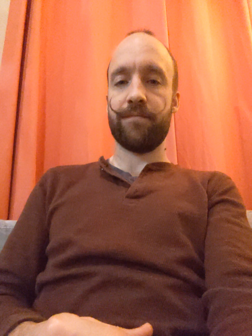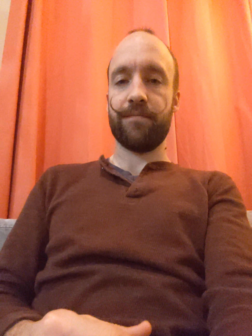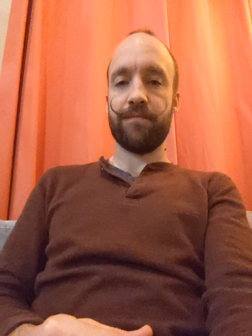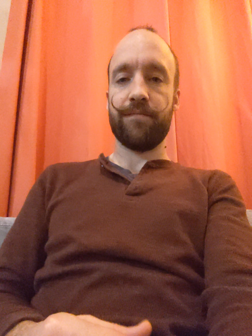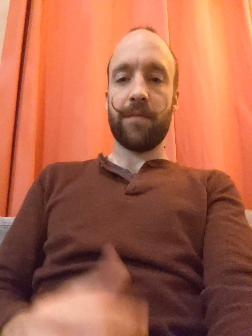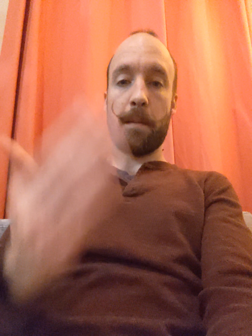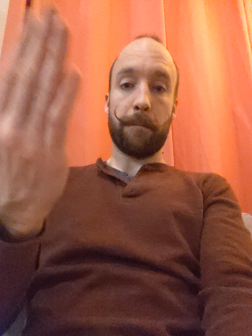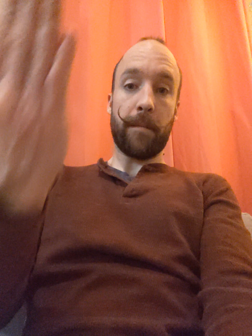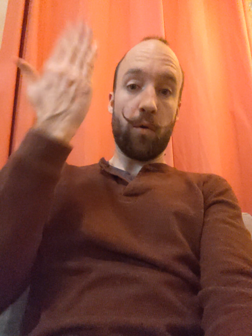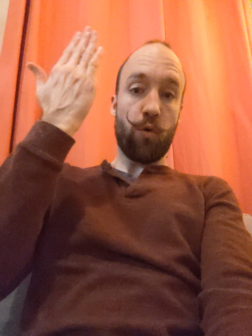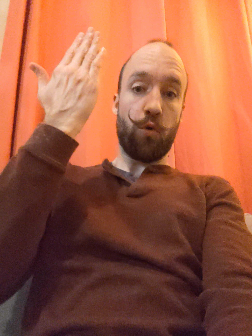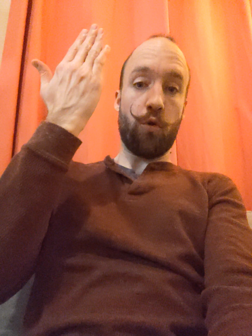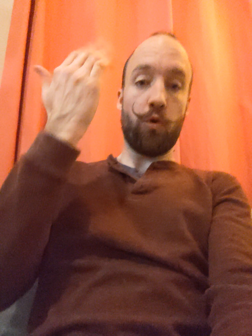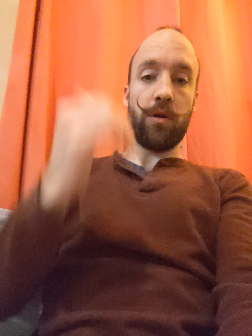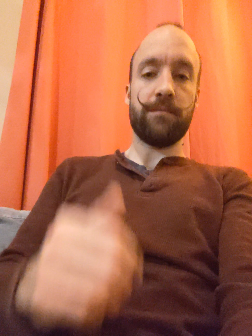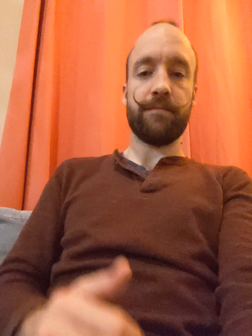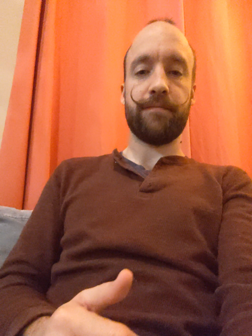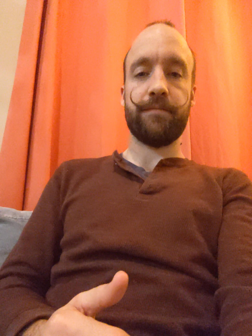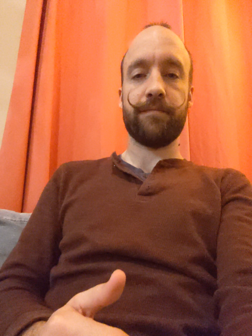morning